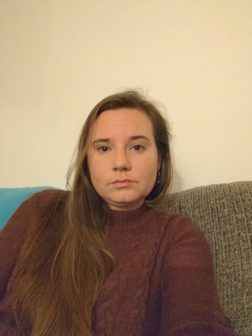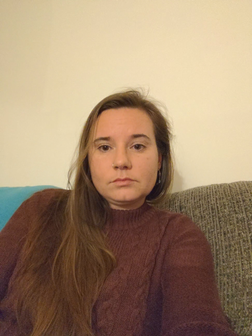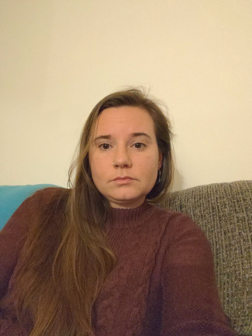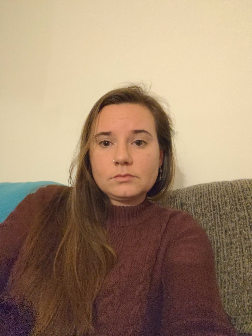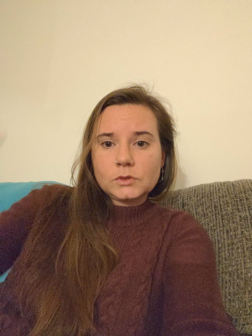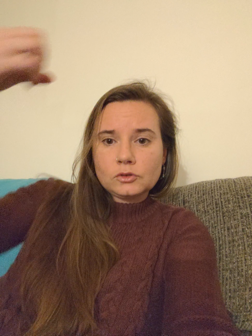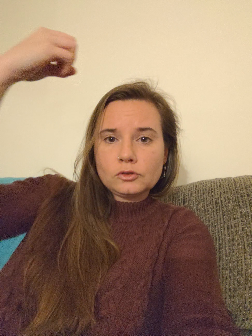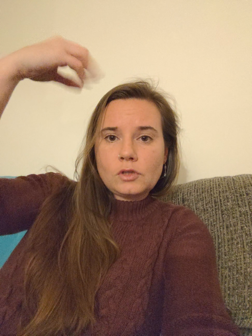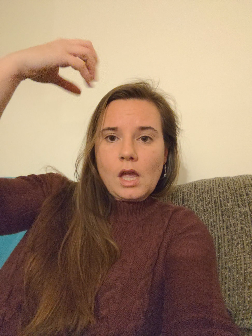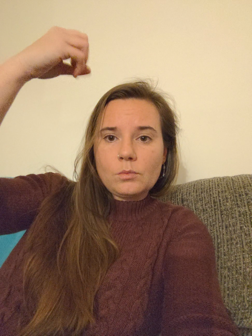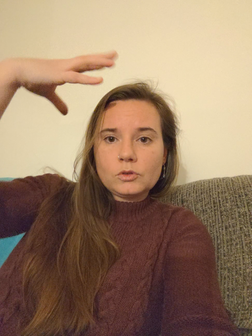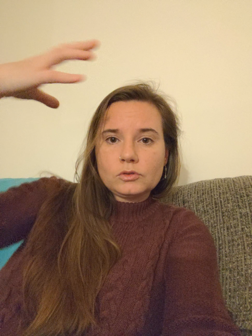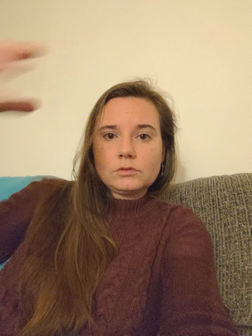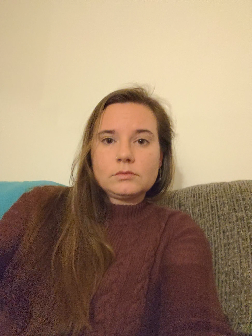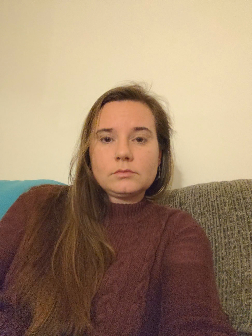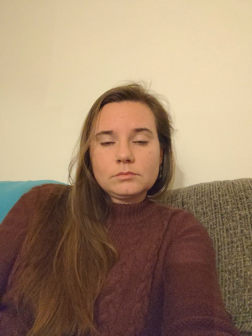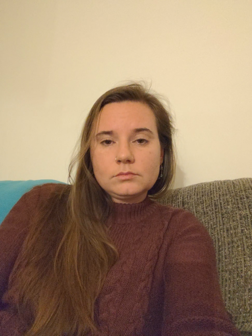shower